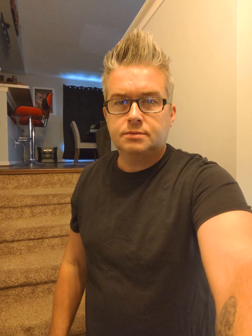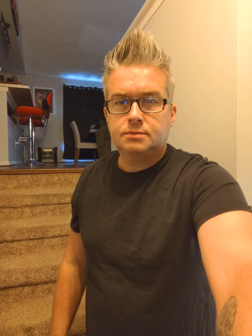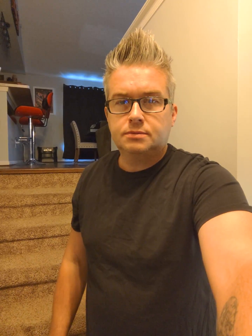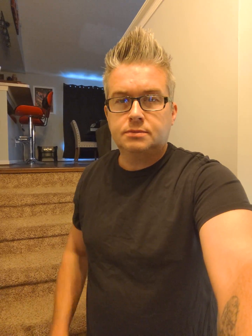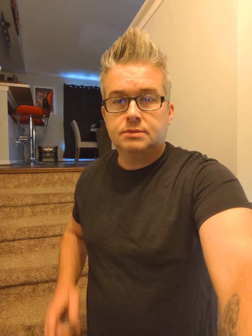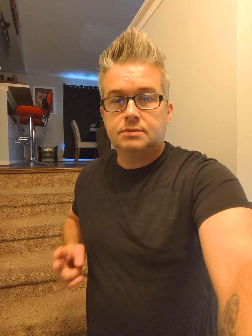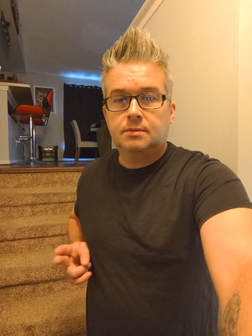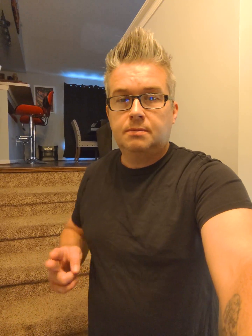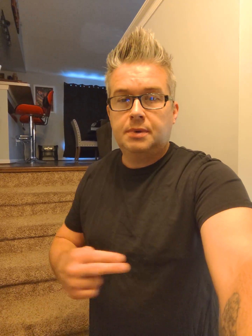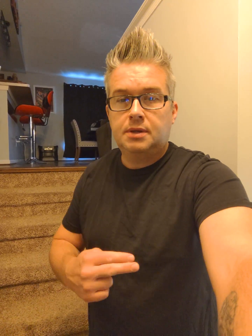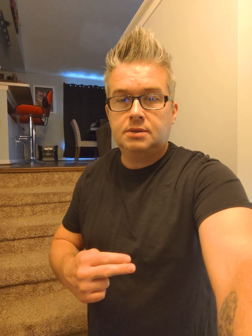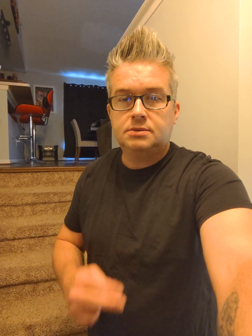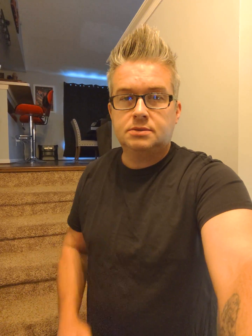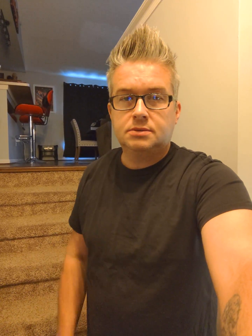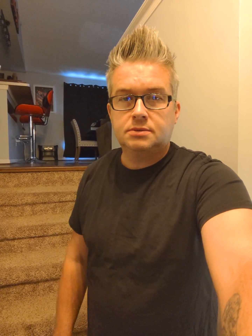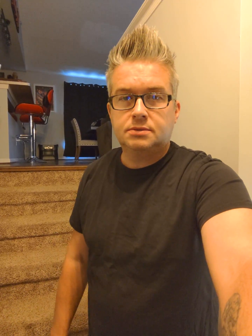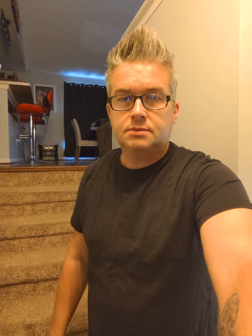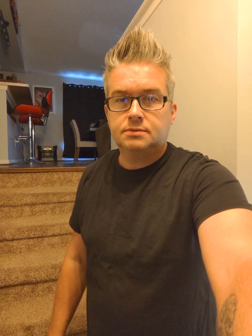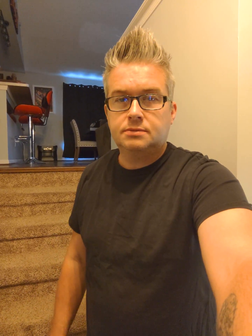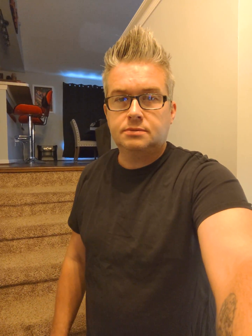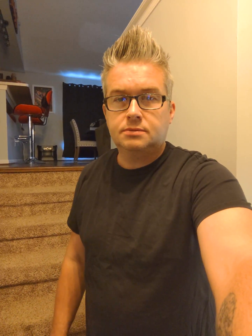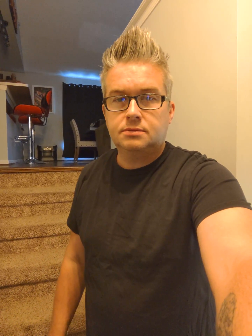belt